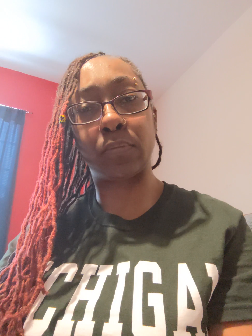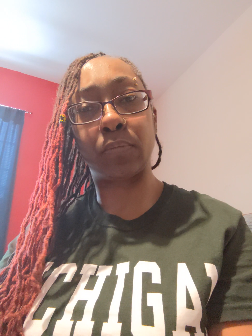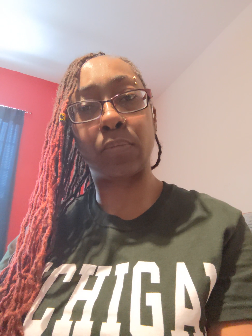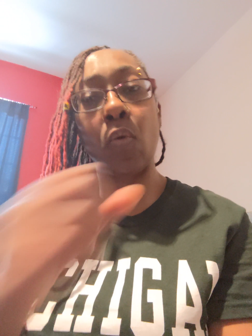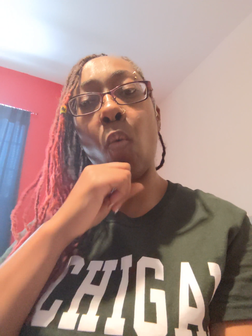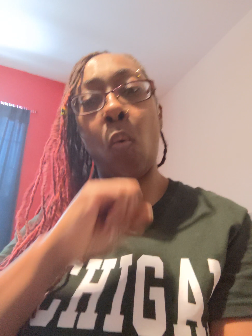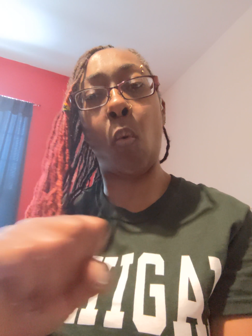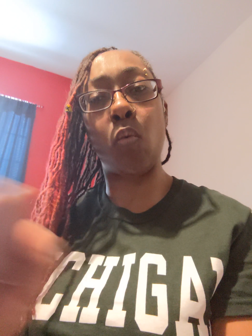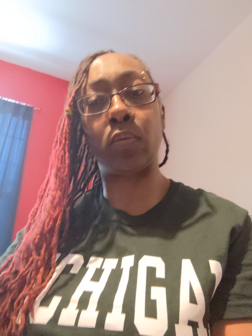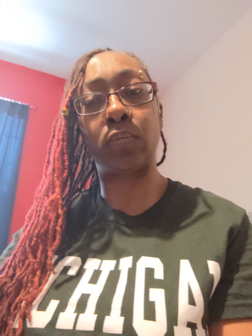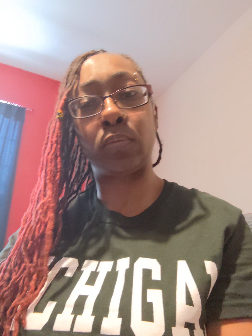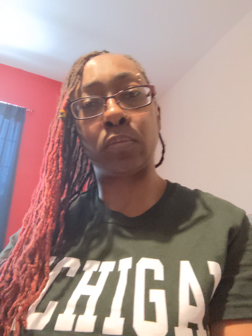old